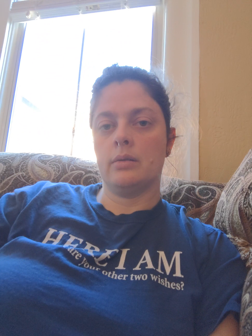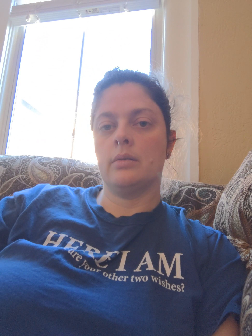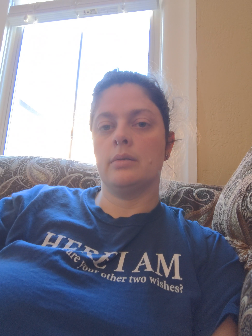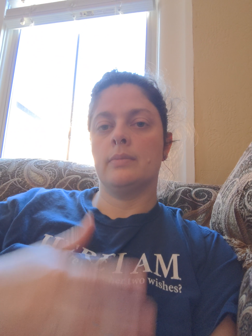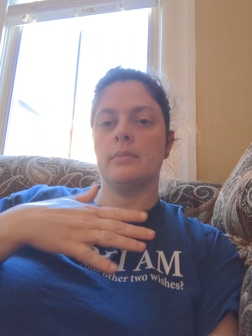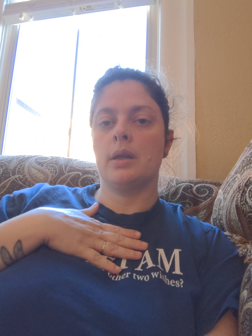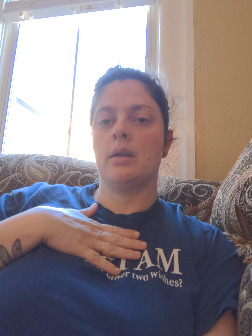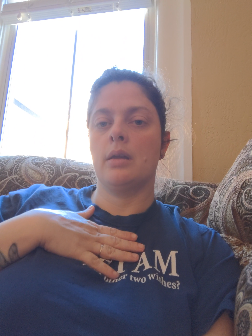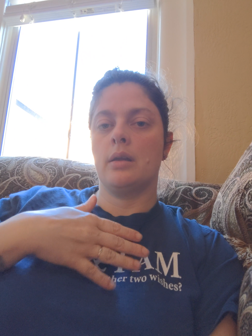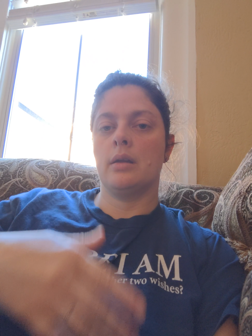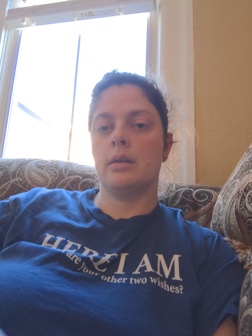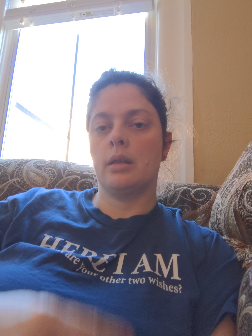my